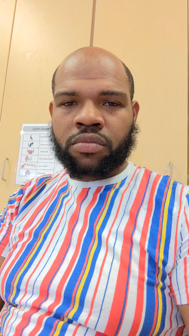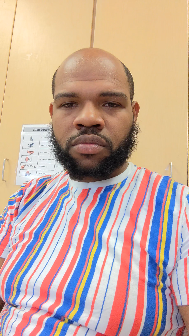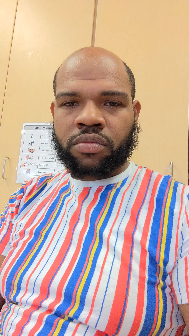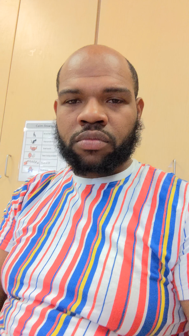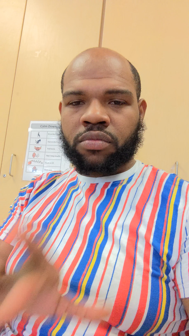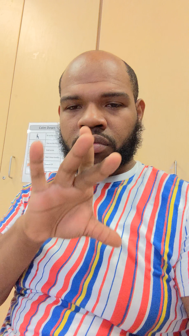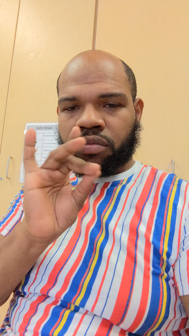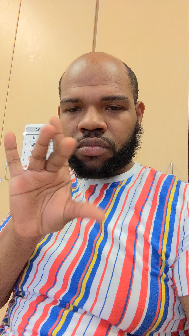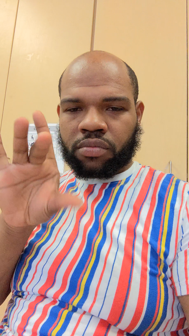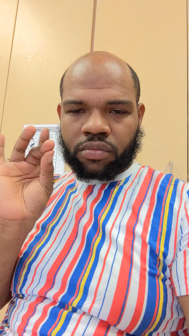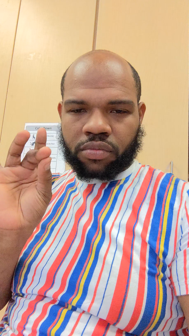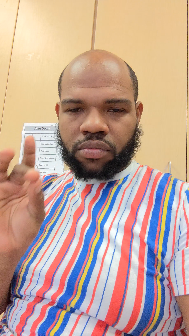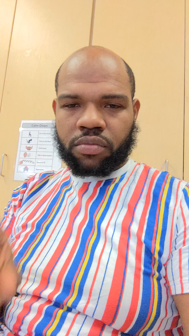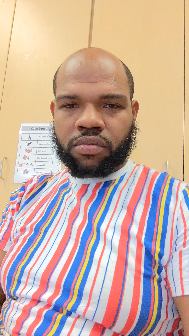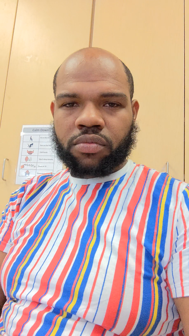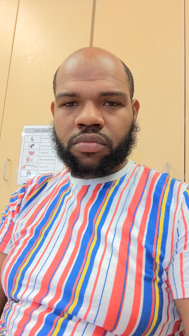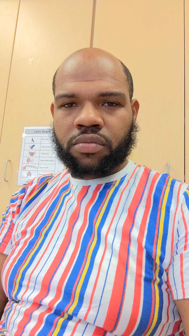choose